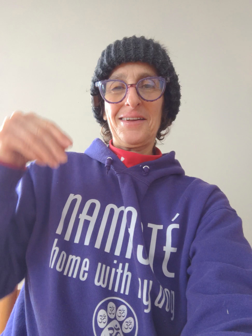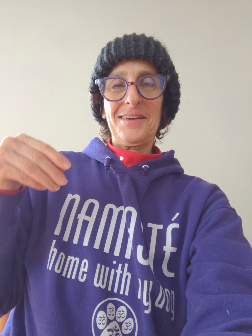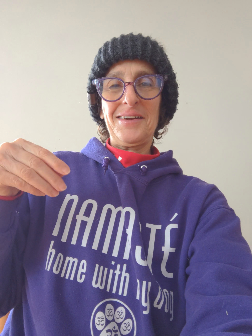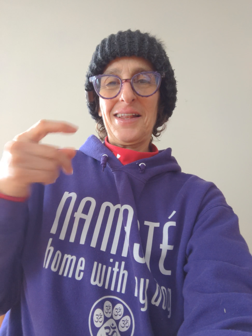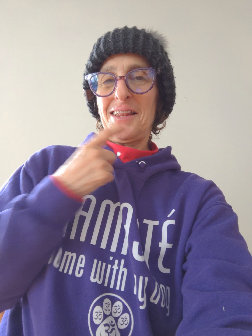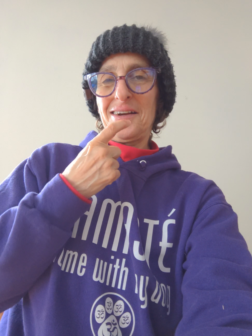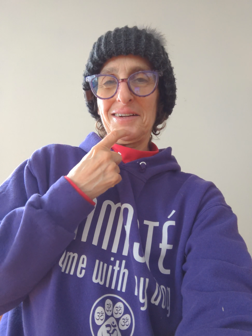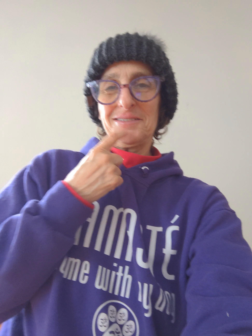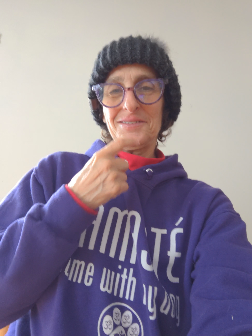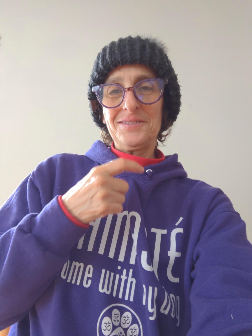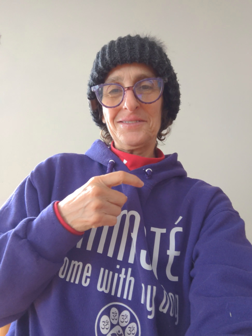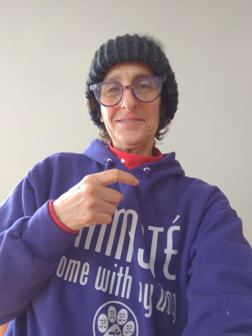window